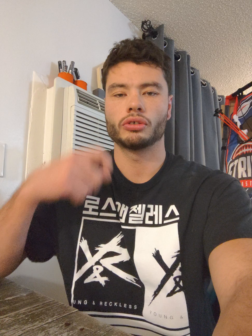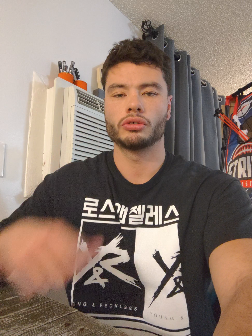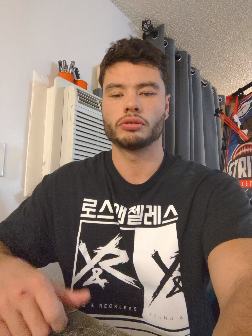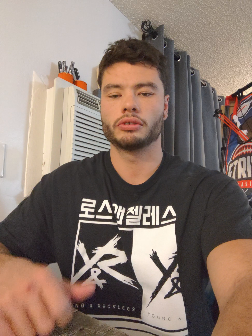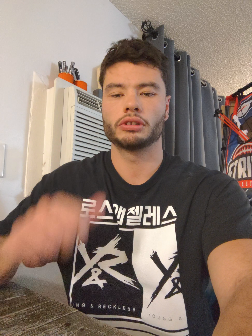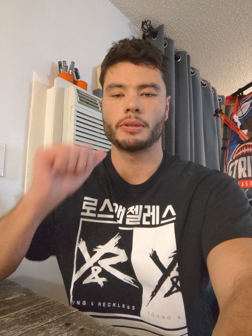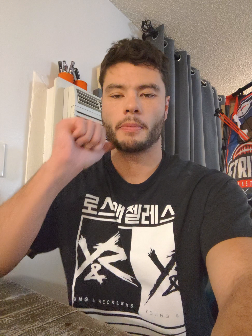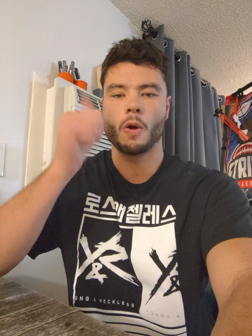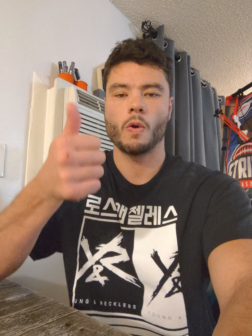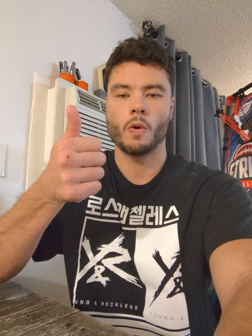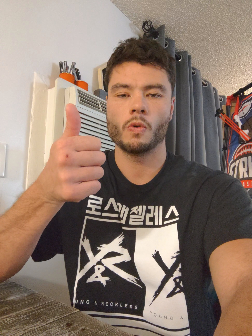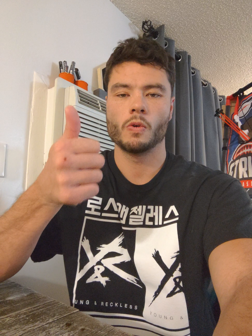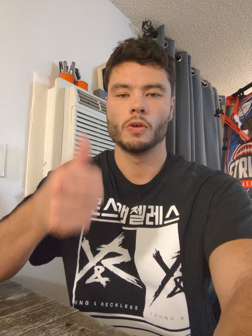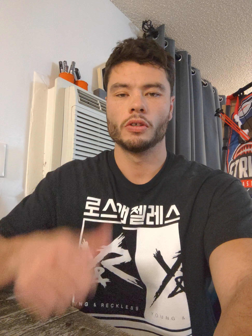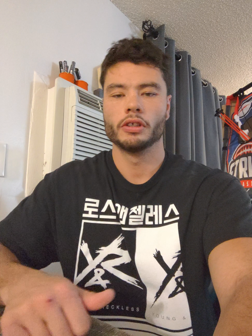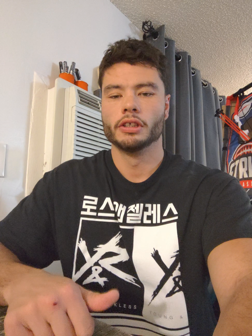tomorrow